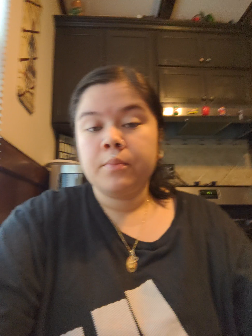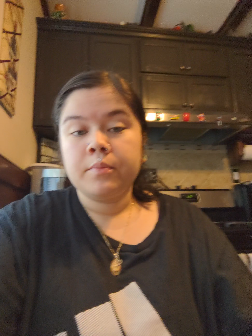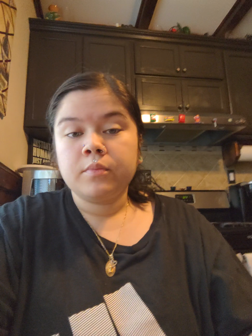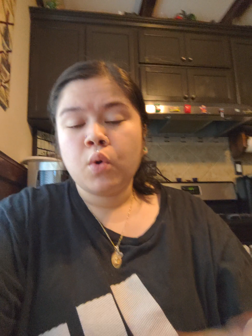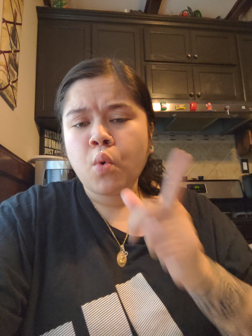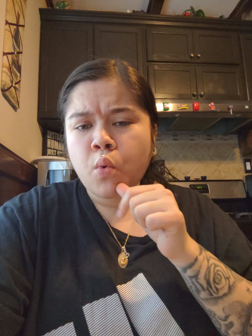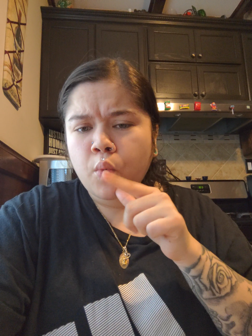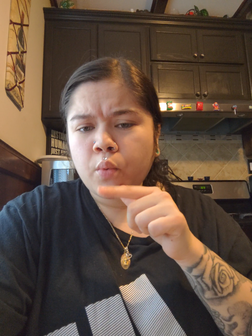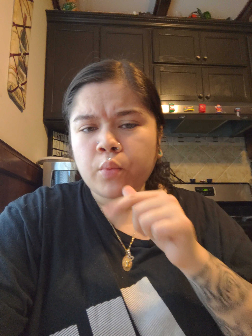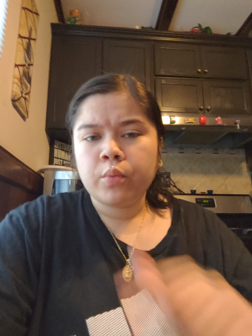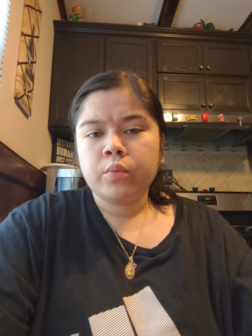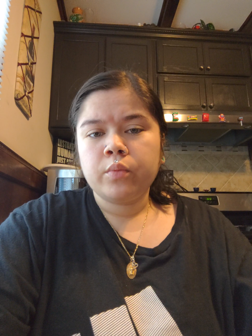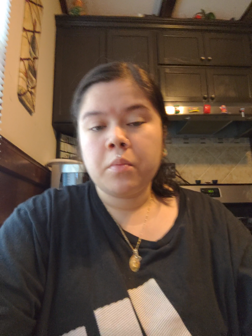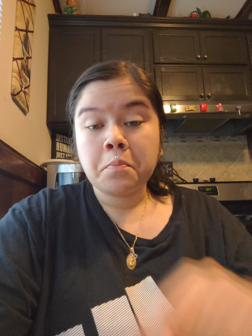who